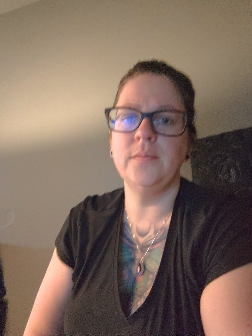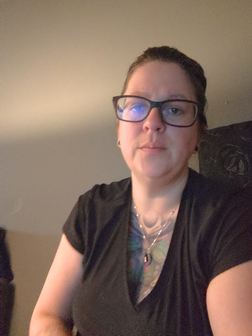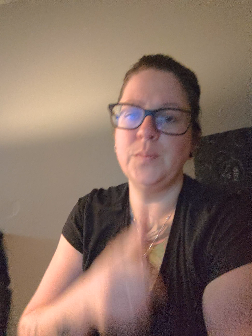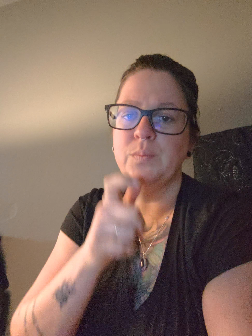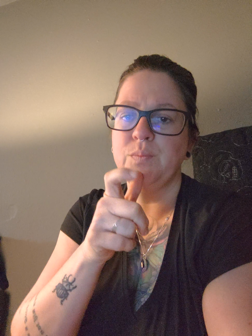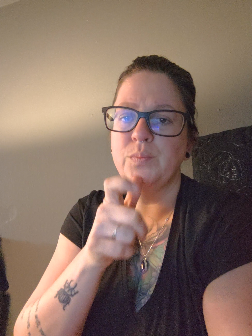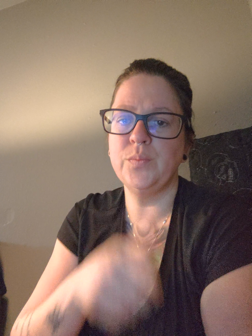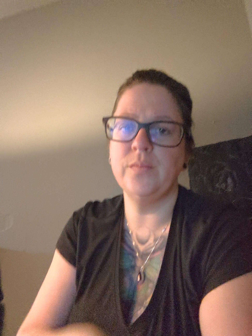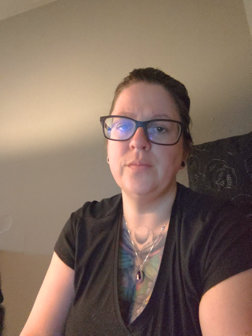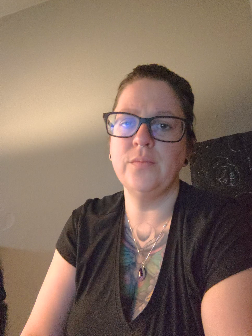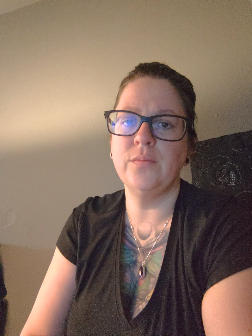who